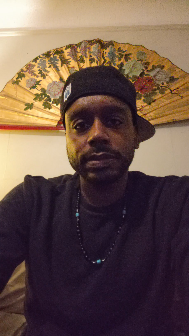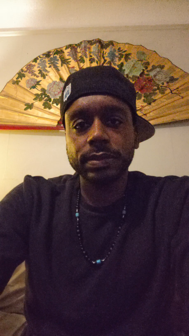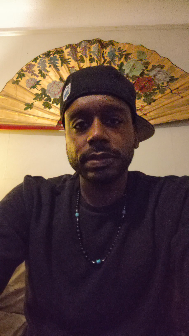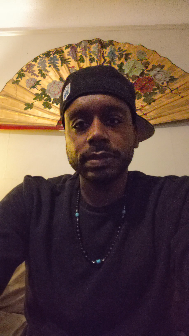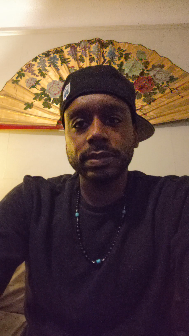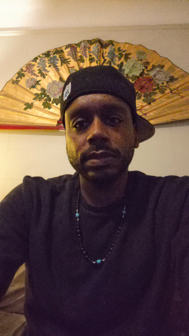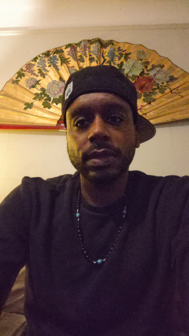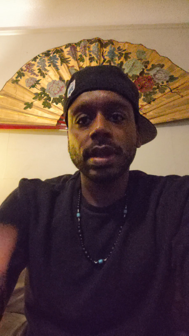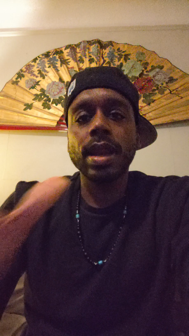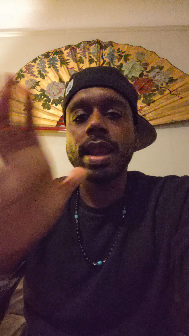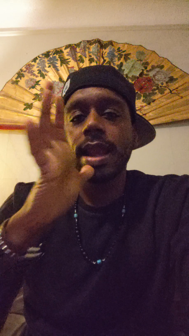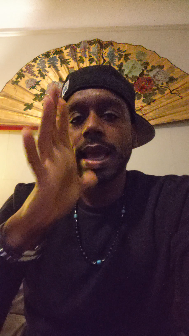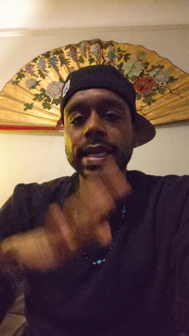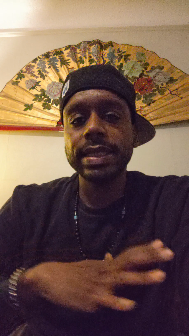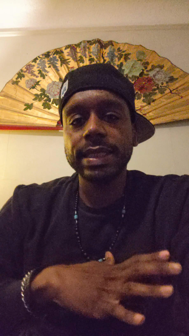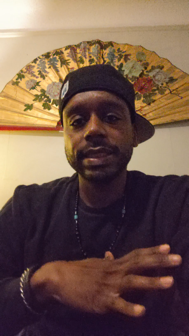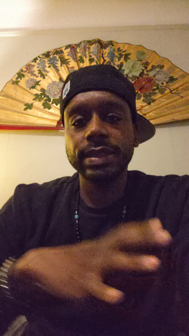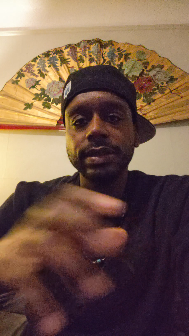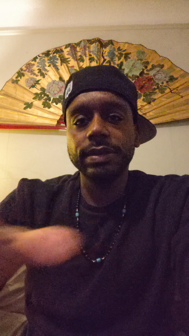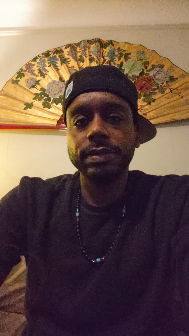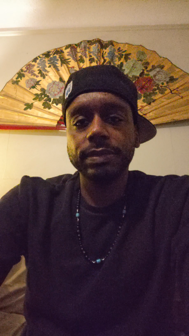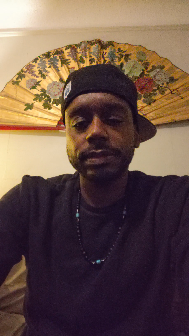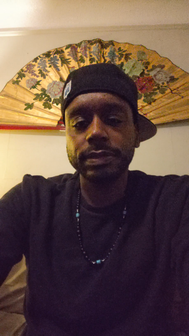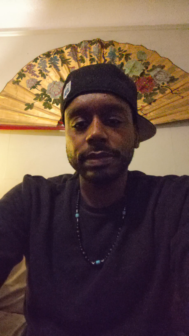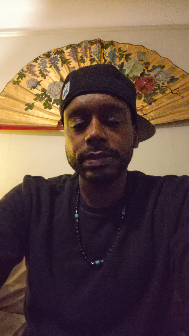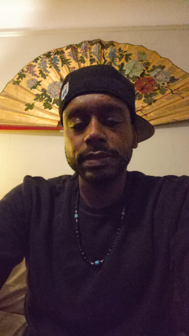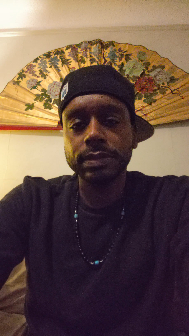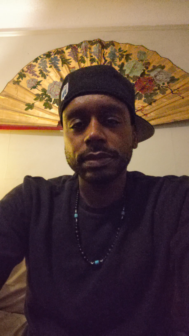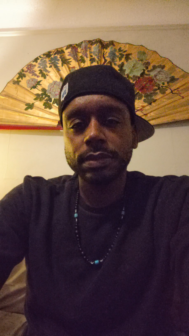lady